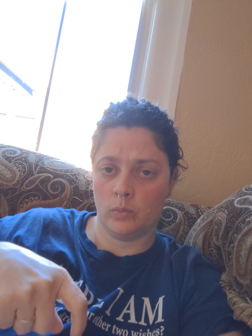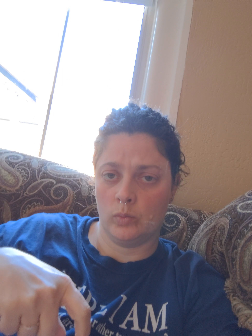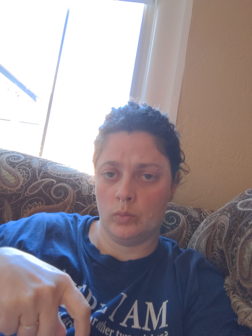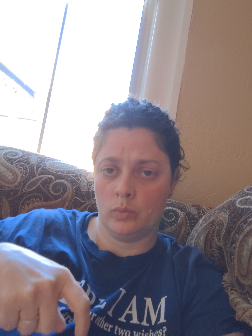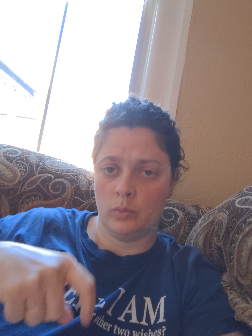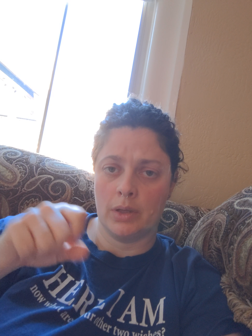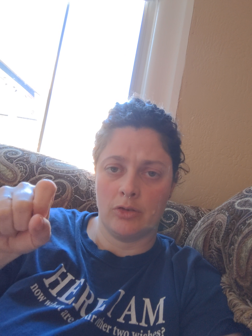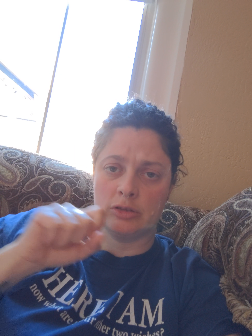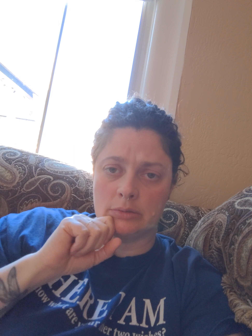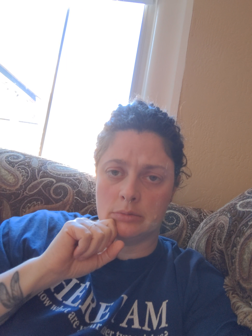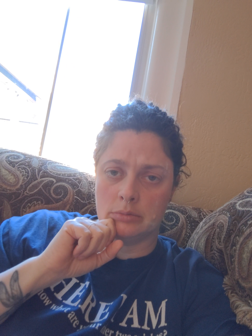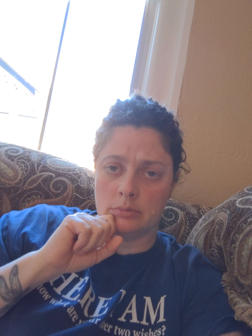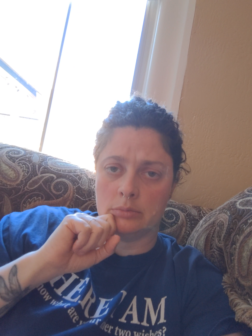carrot